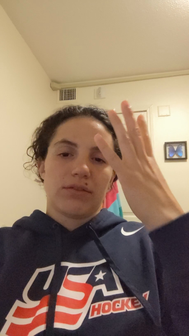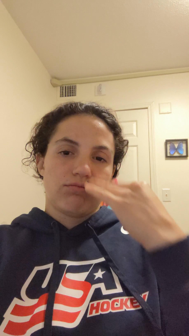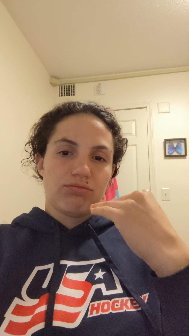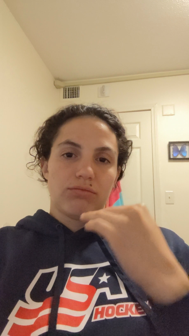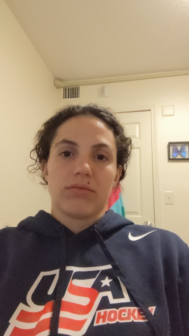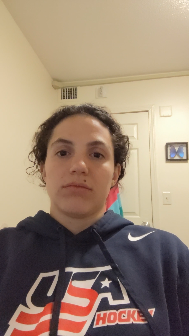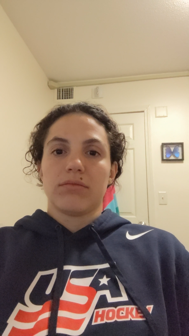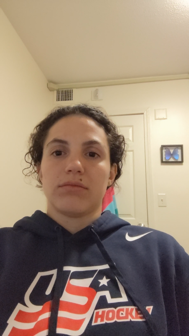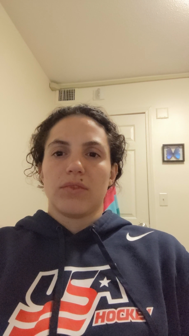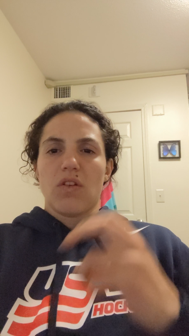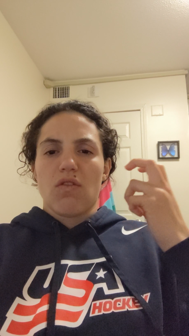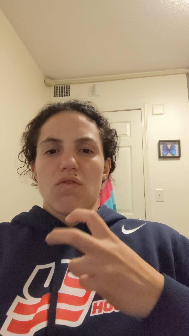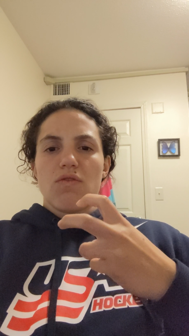hard